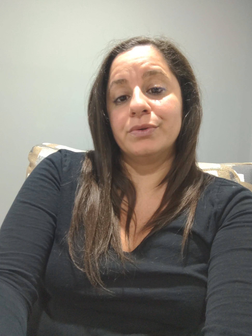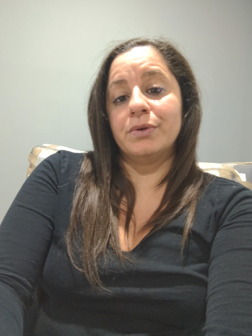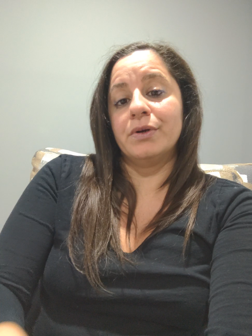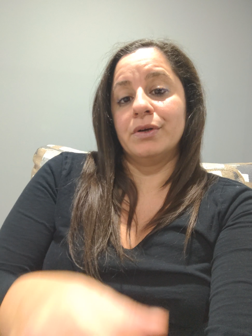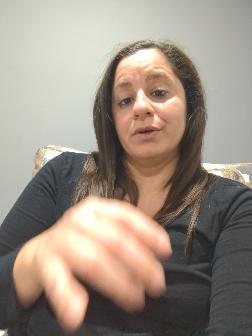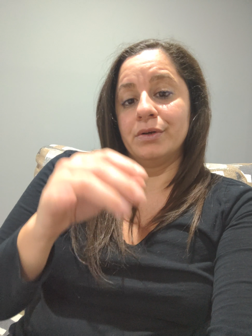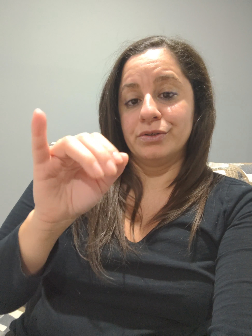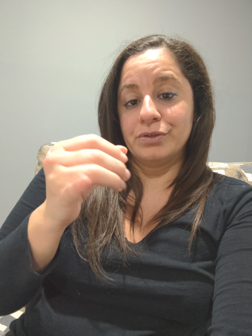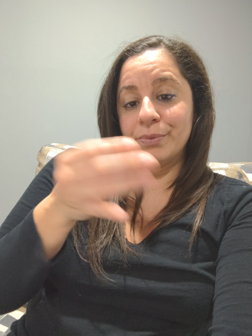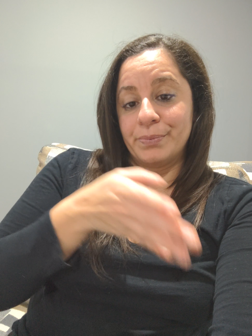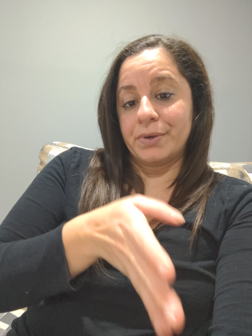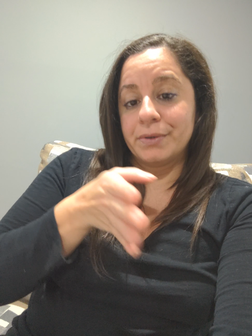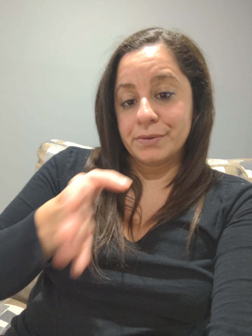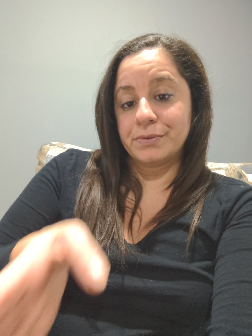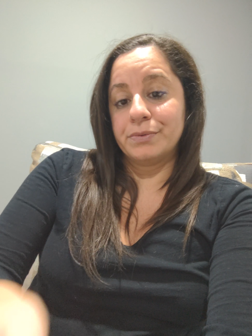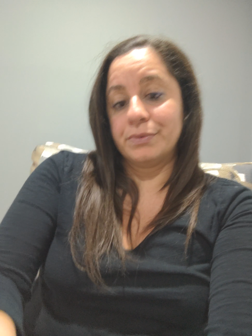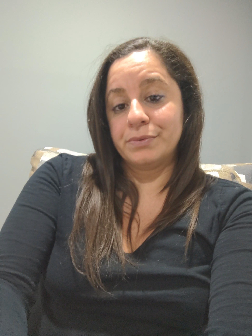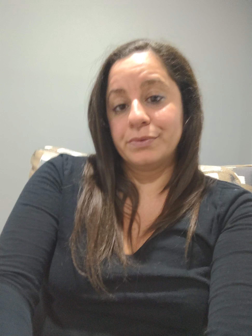jeans